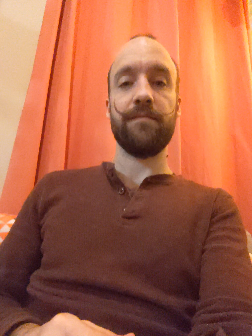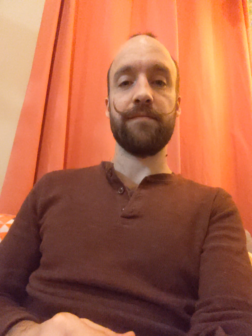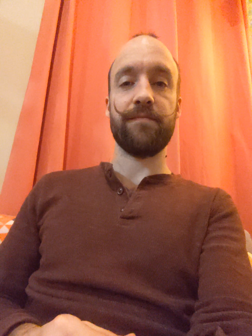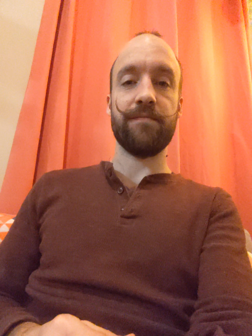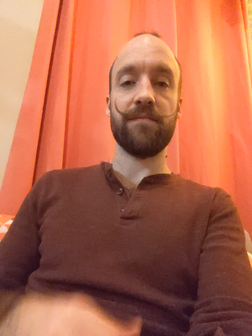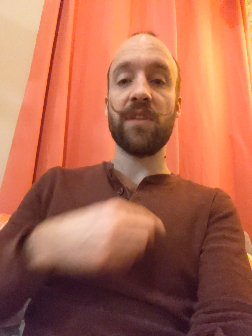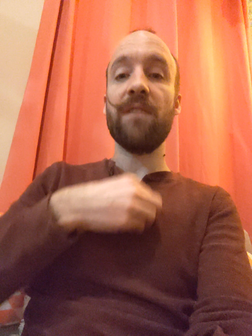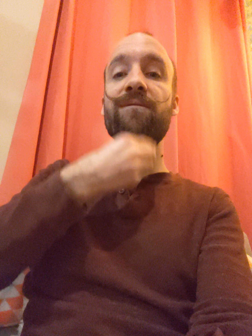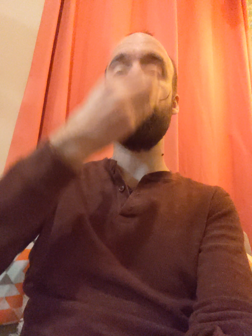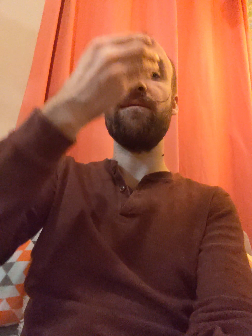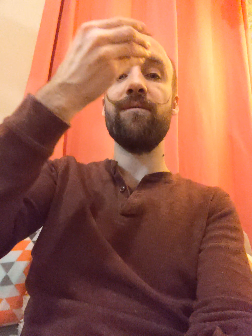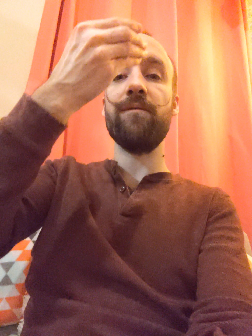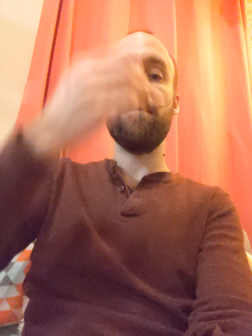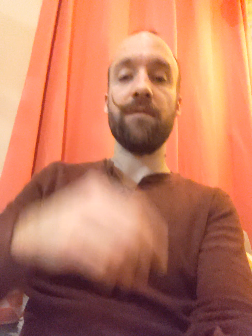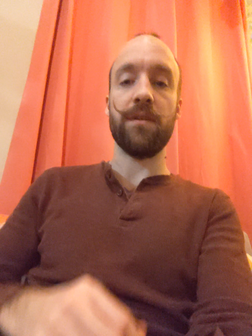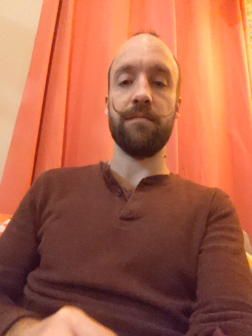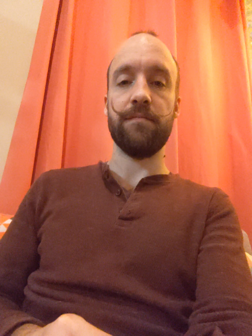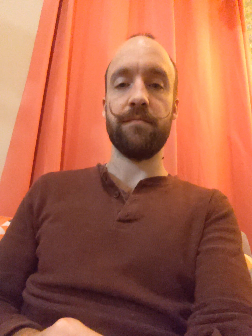giraffe